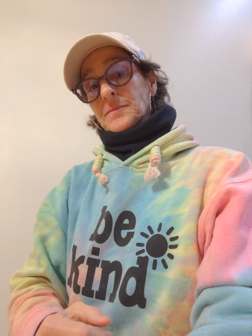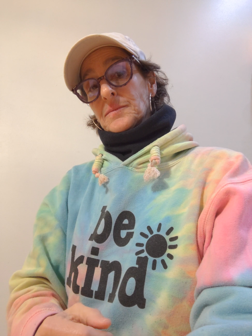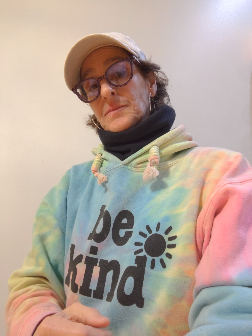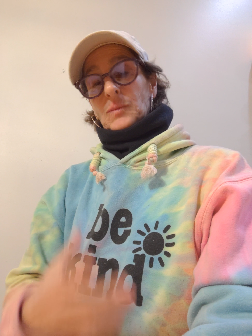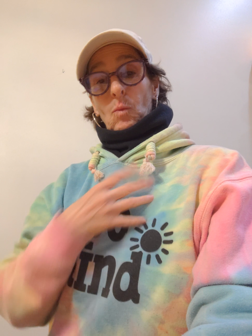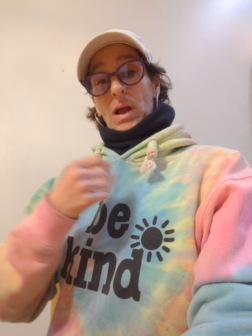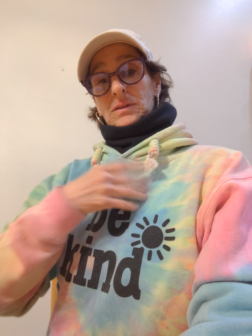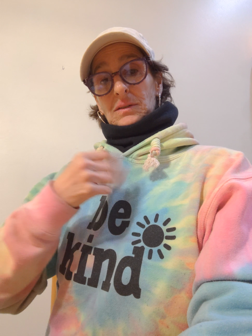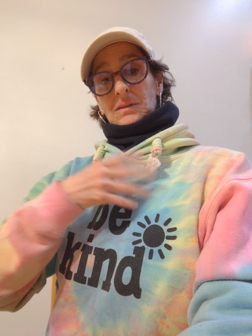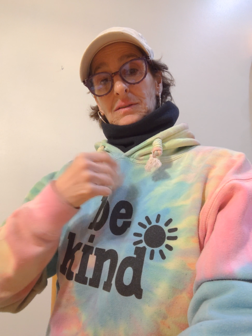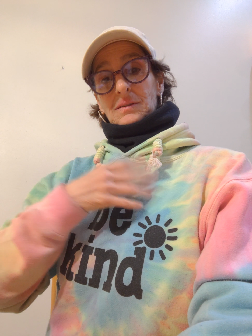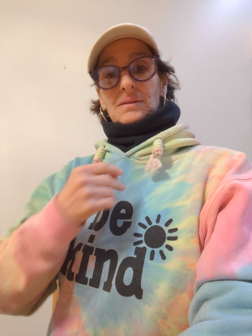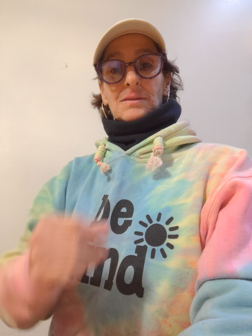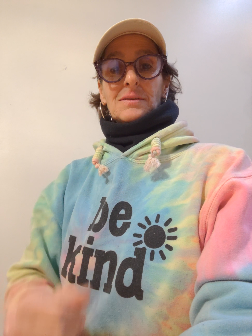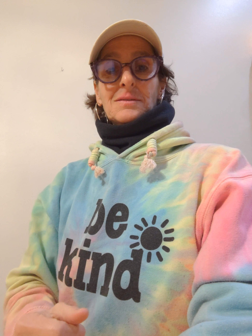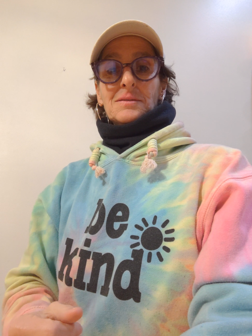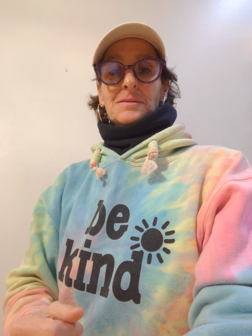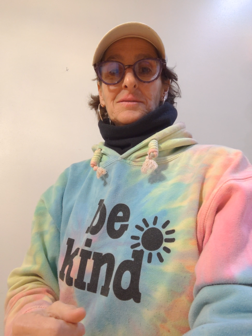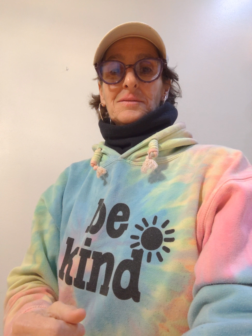white